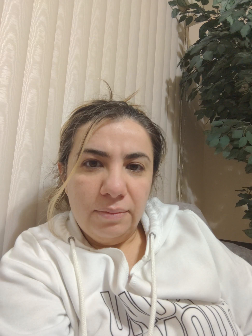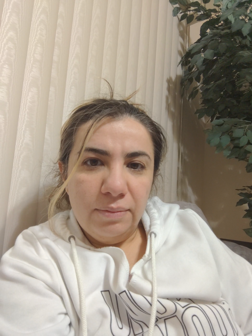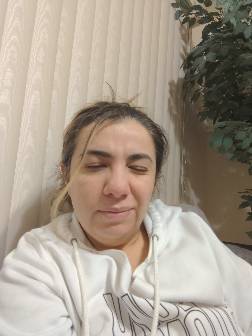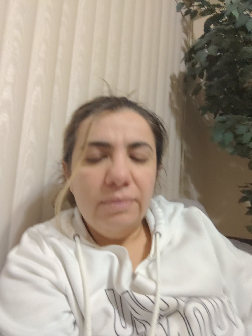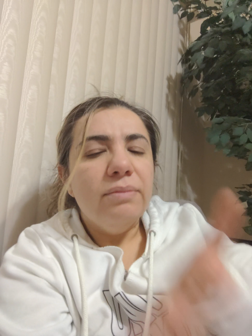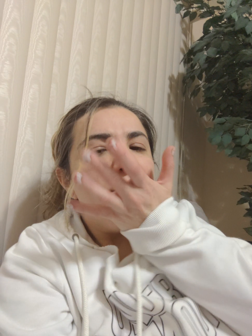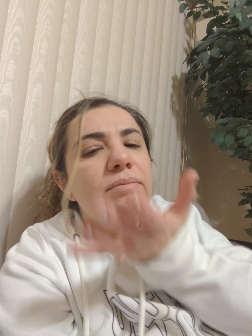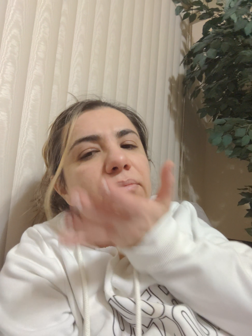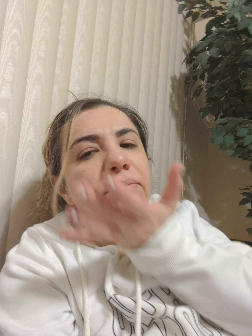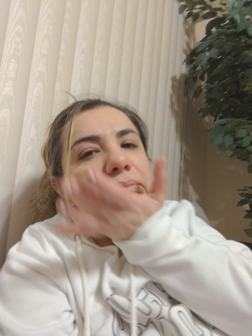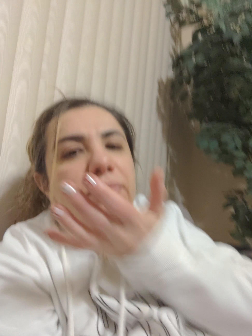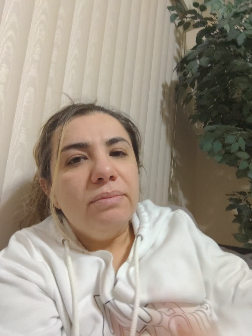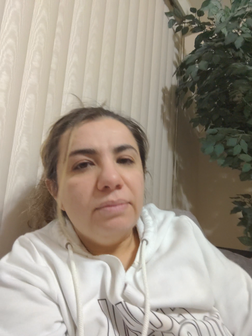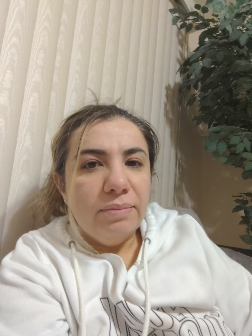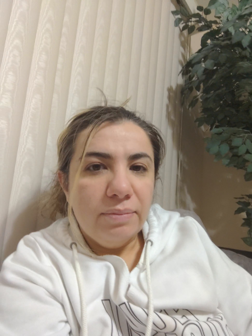grass